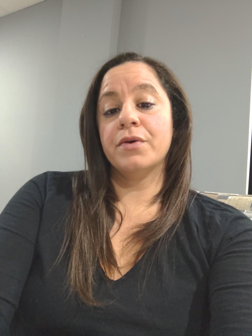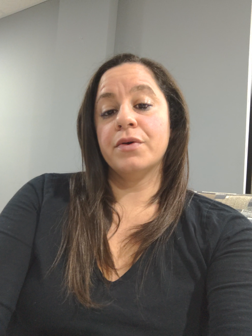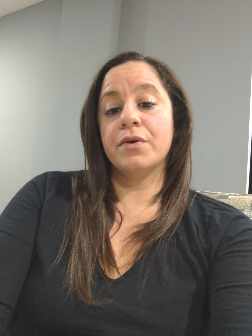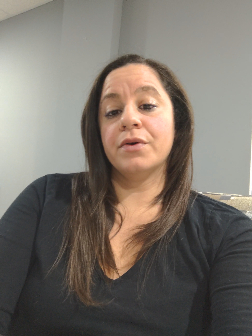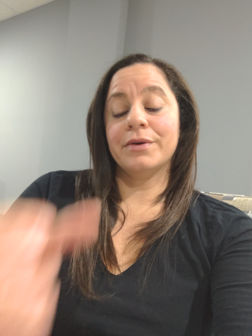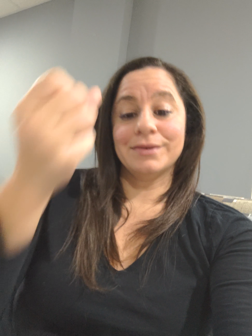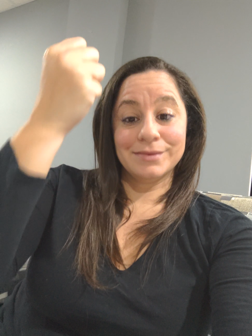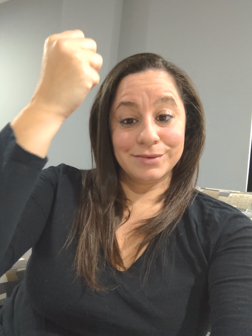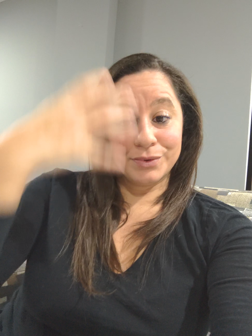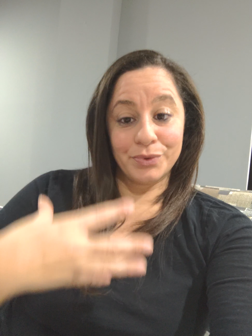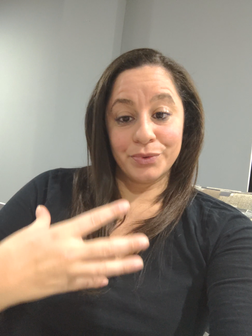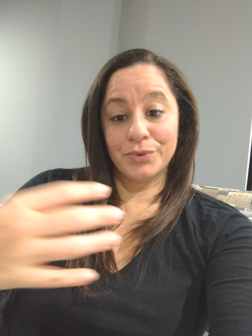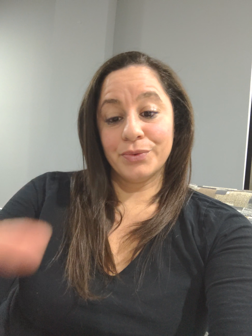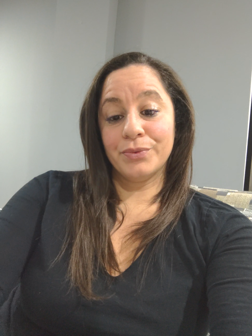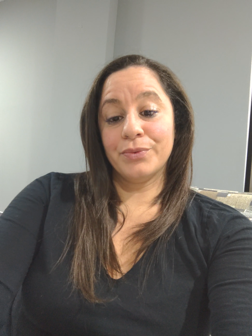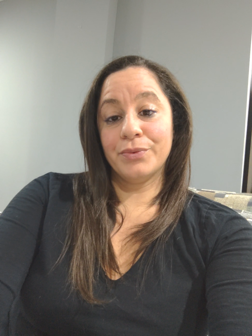shower